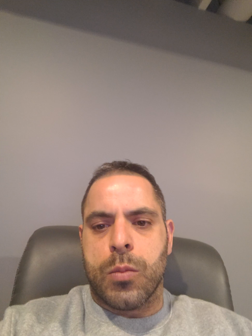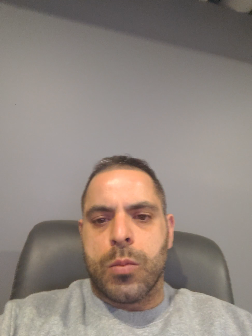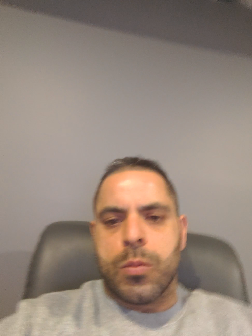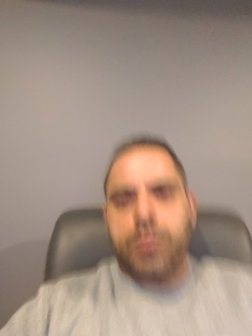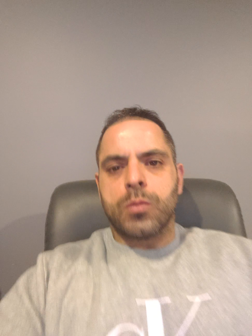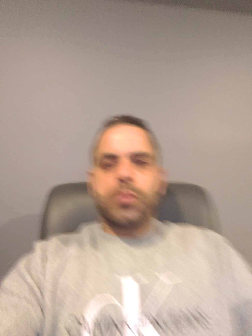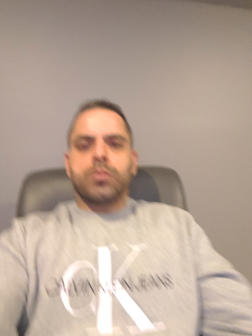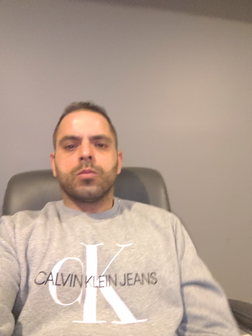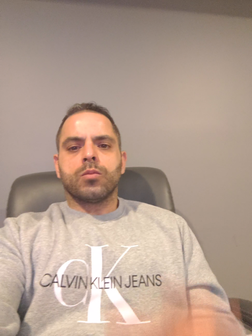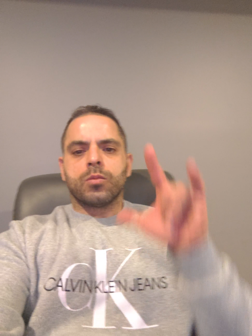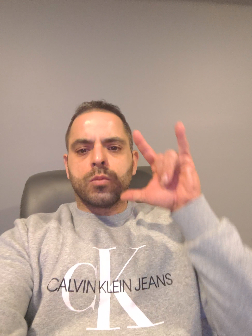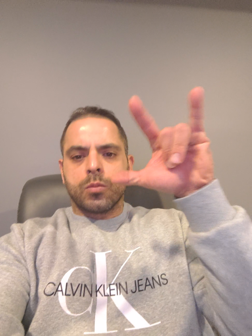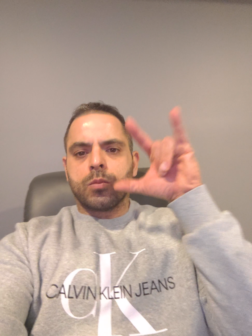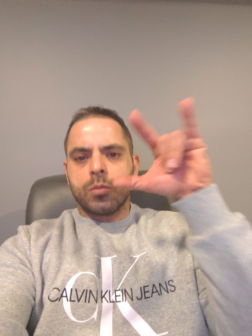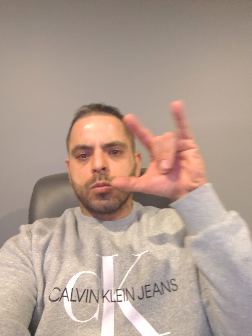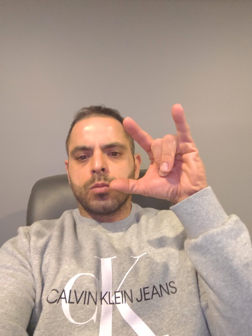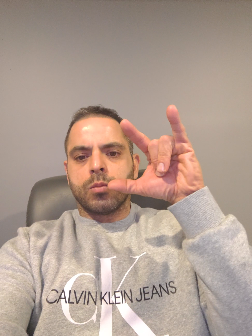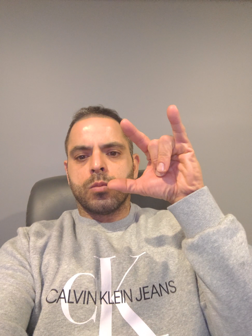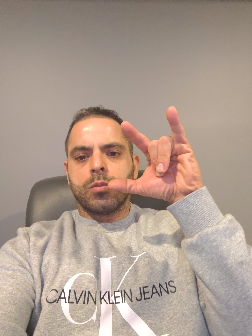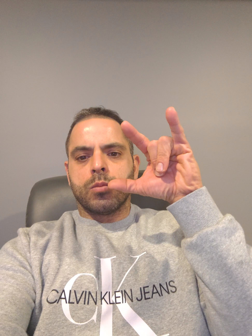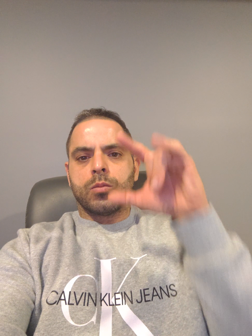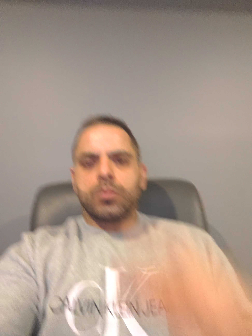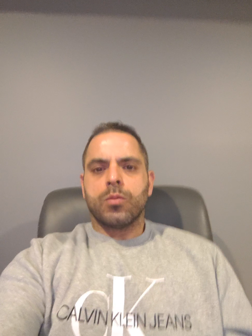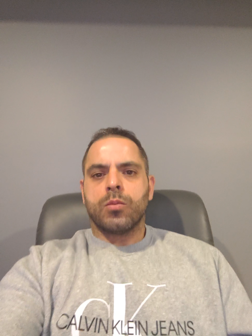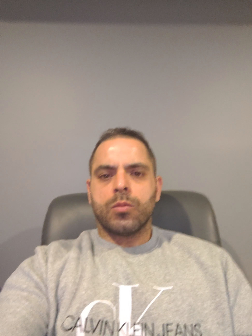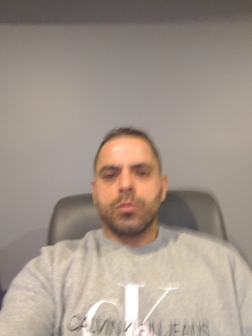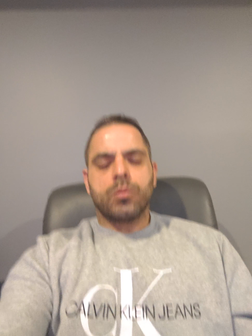airplane